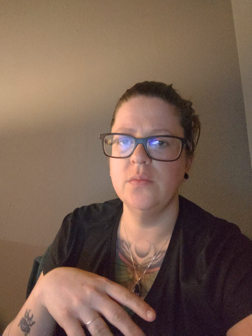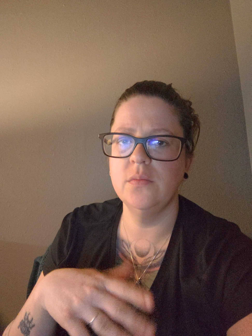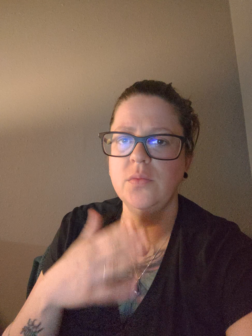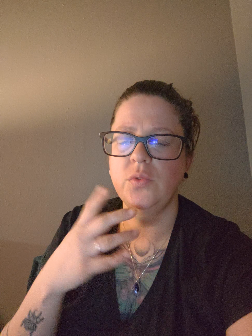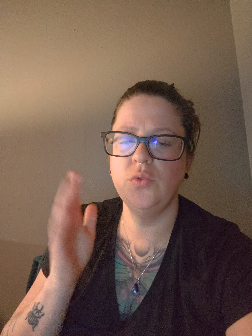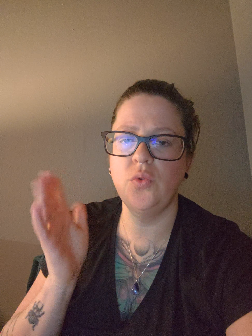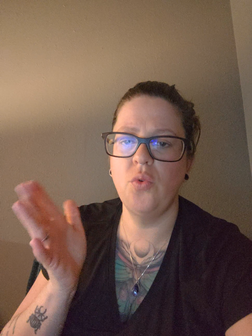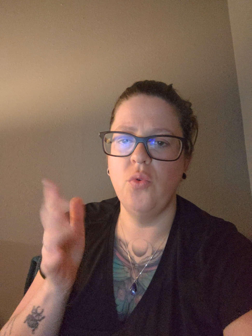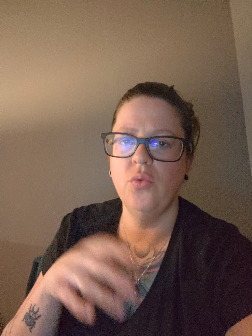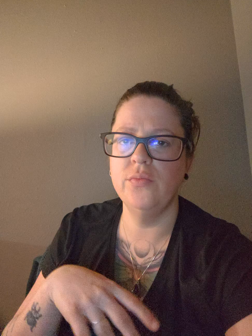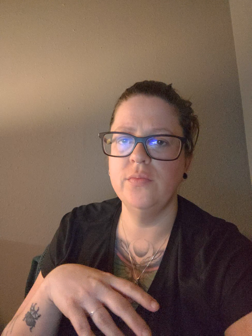talk